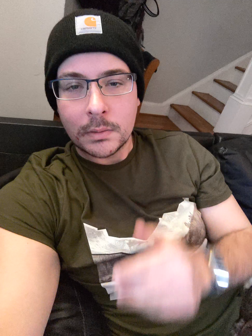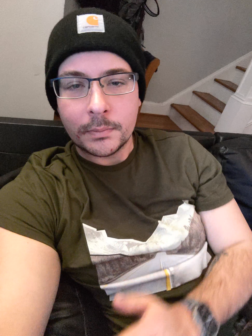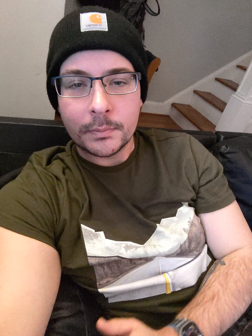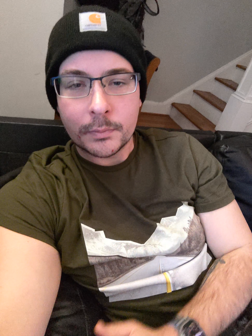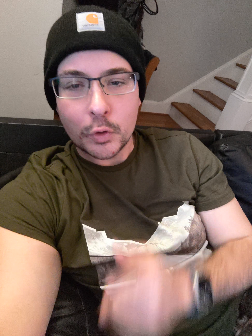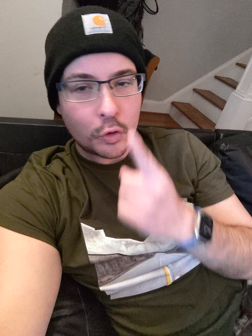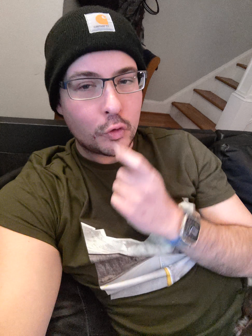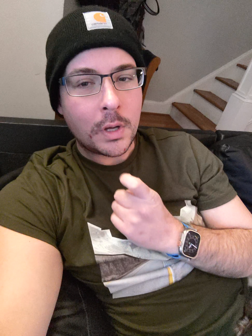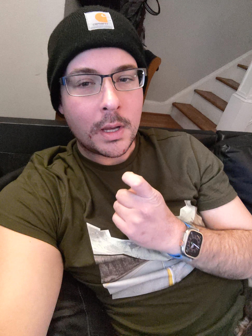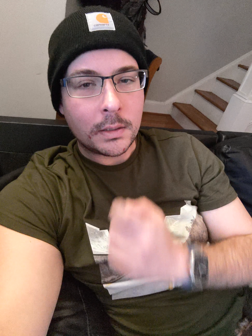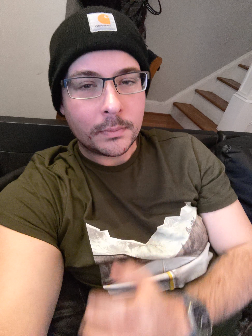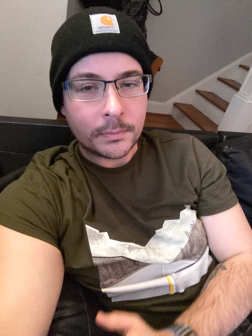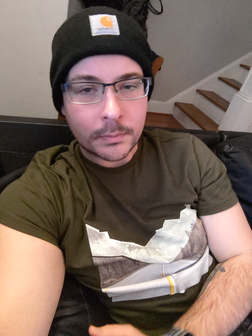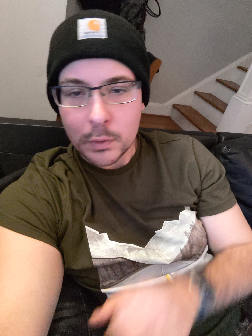red